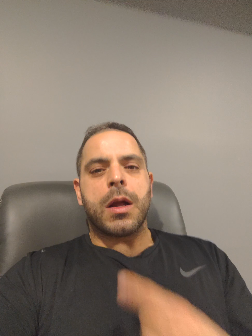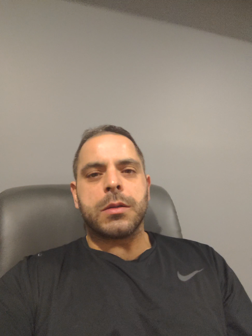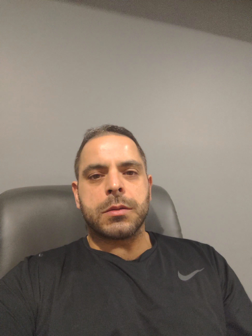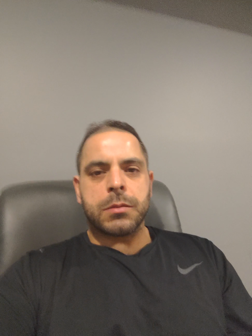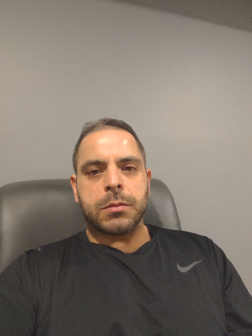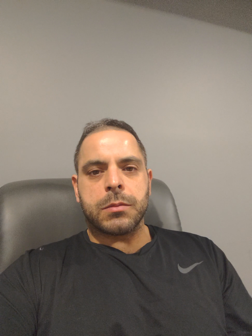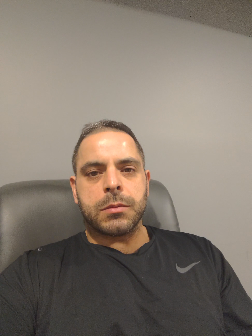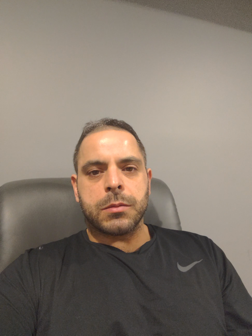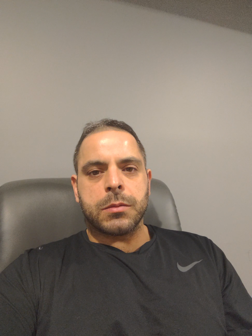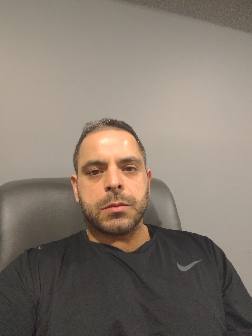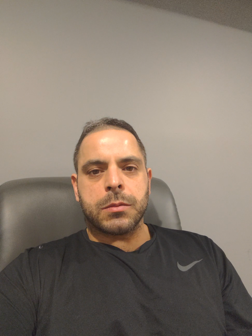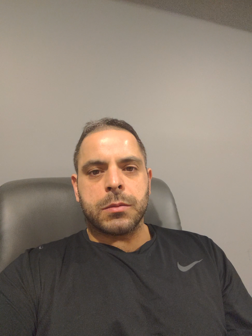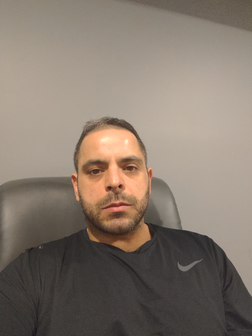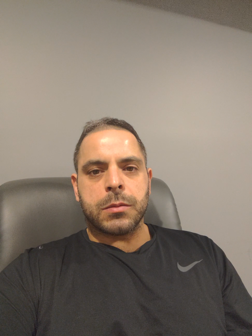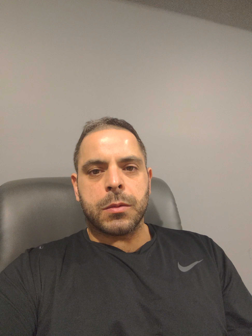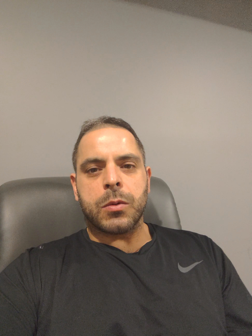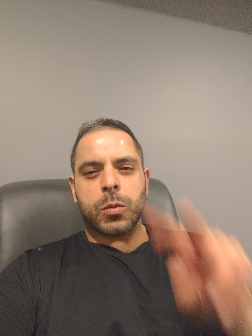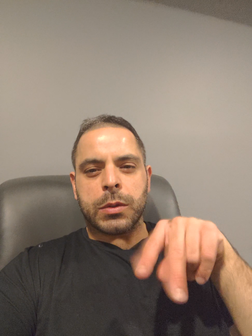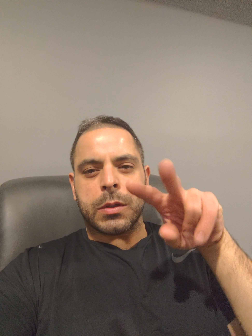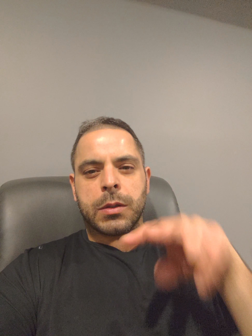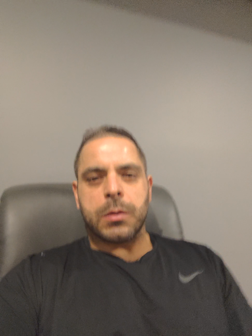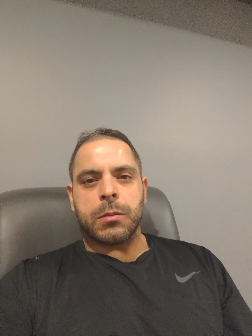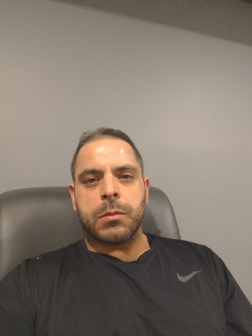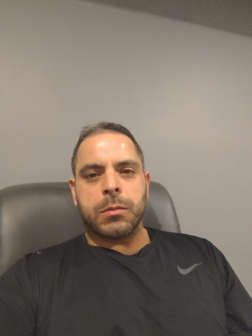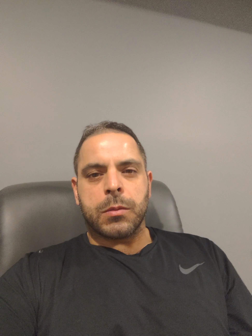read